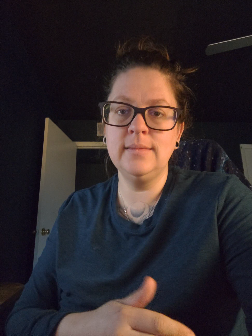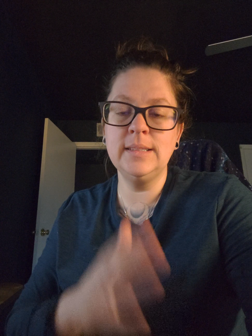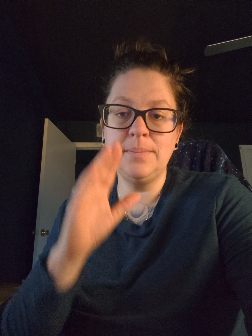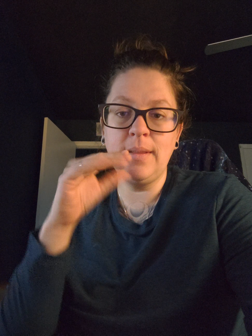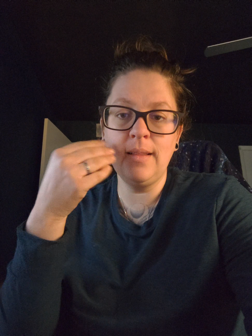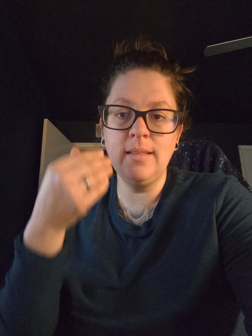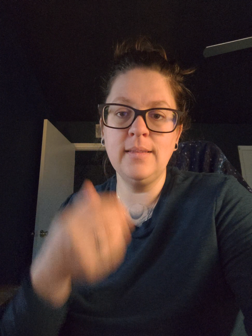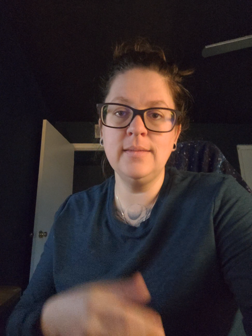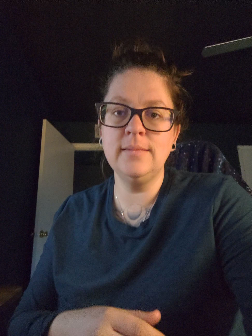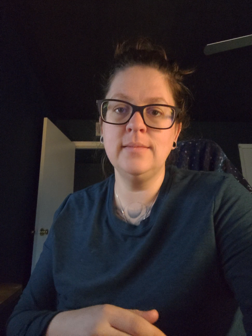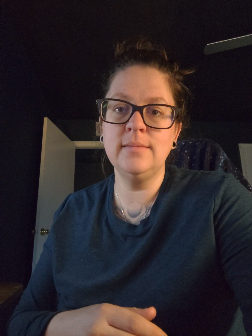smile